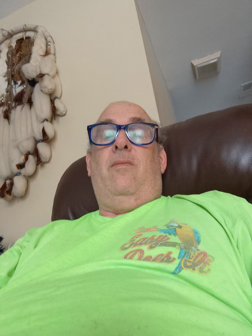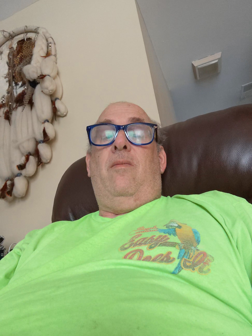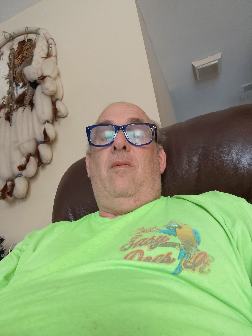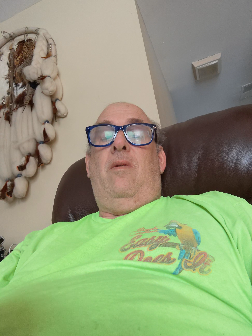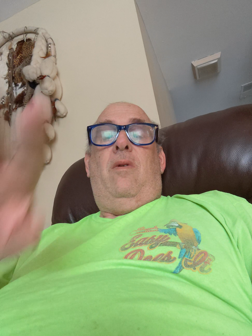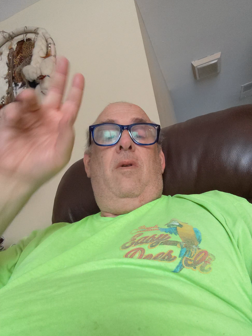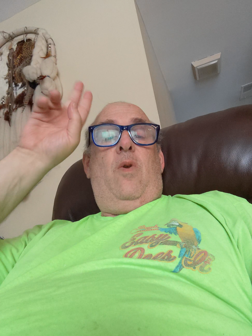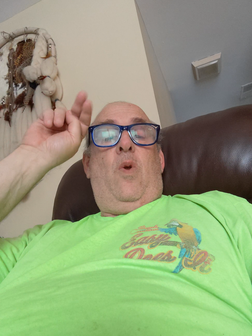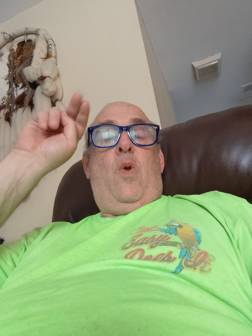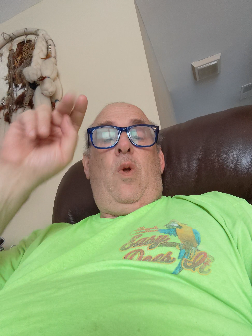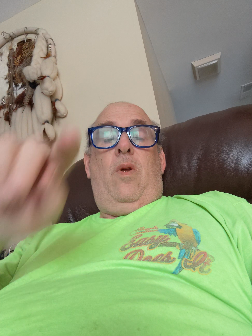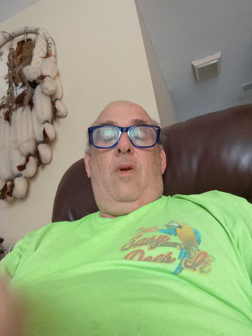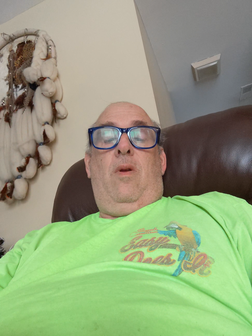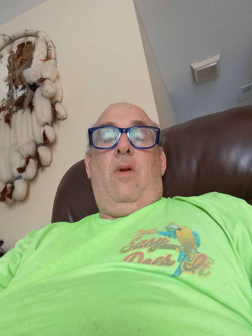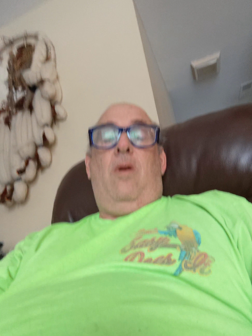horse